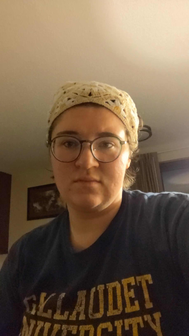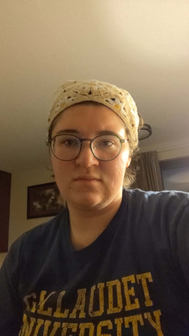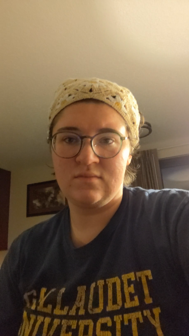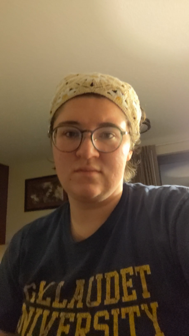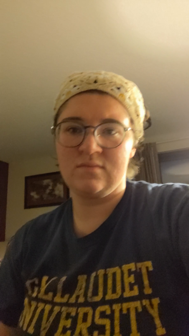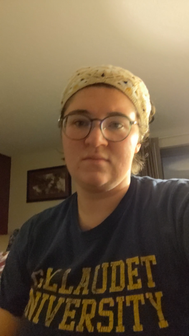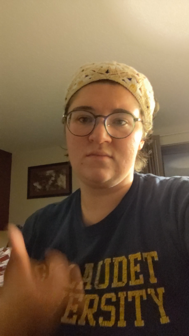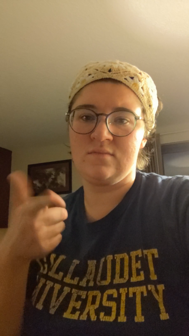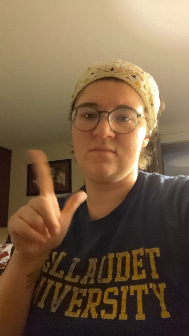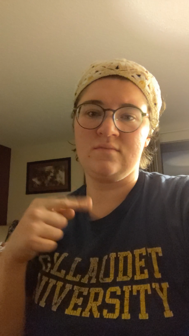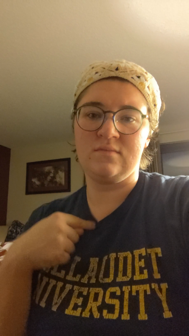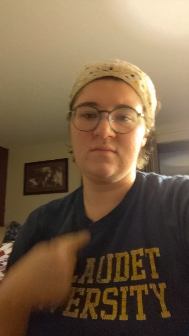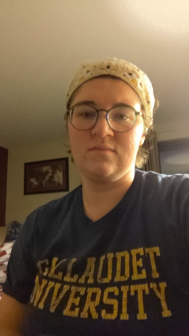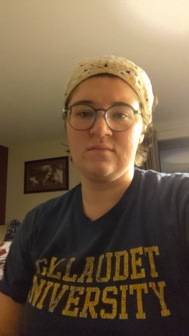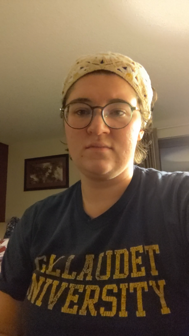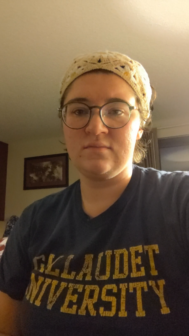let me